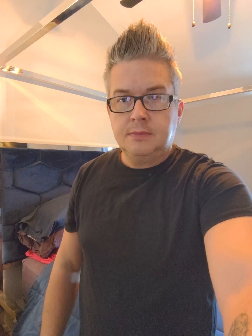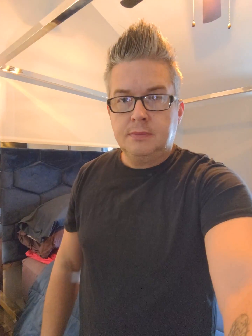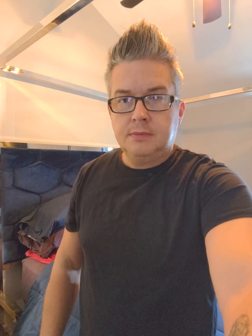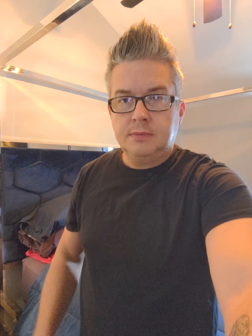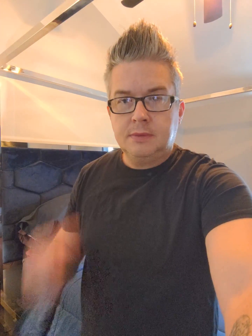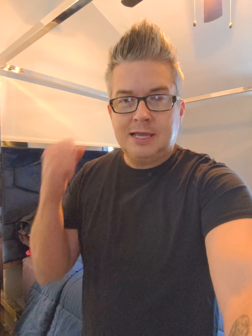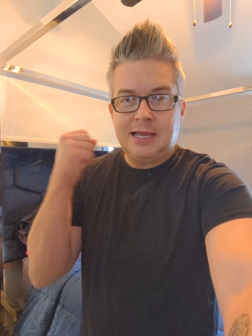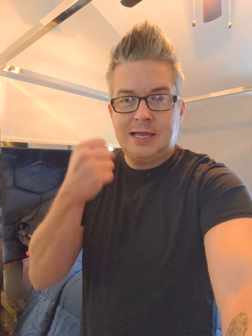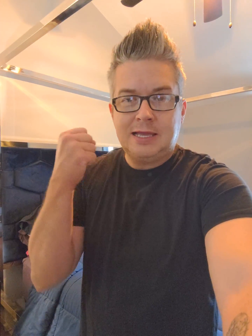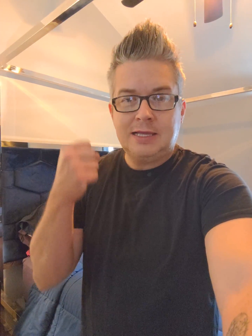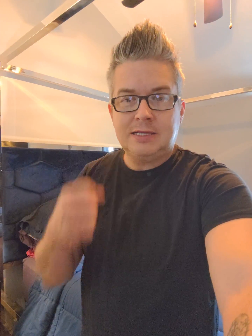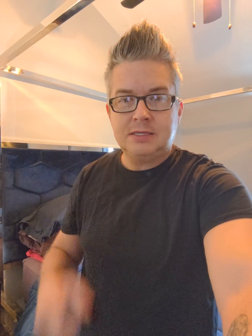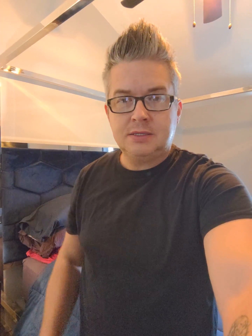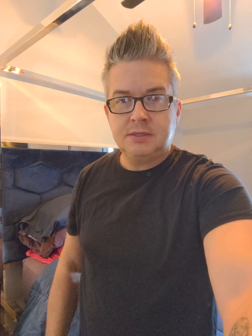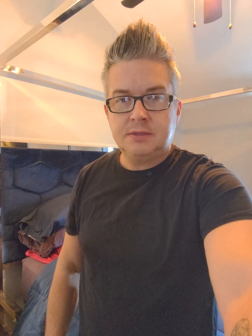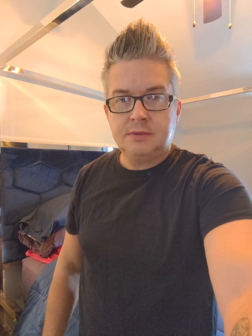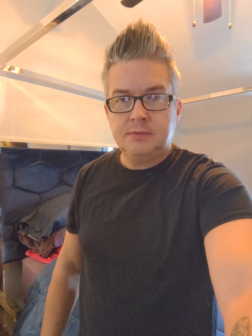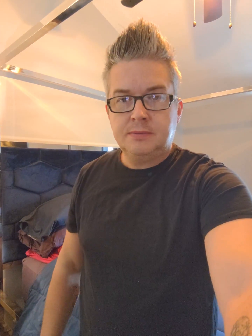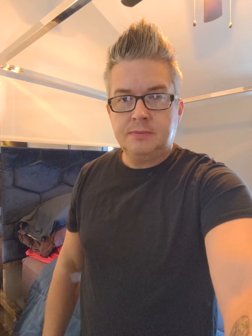hit